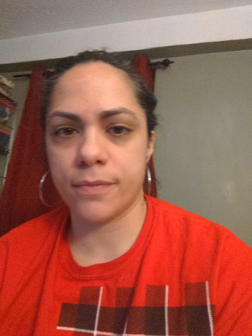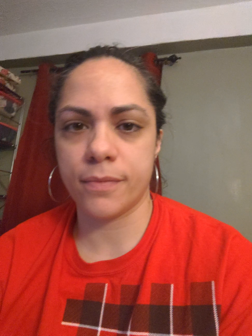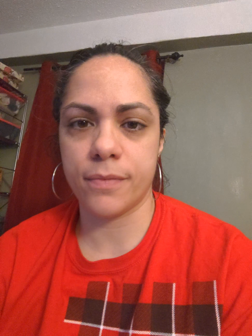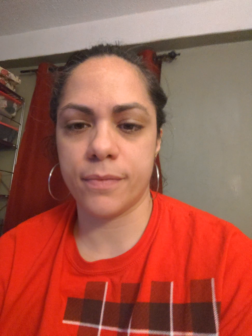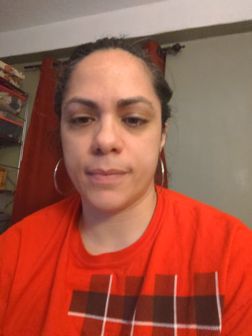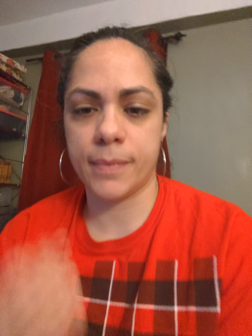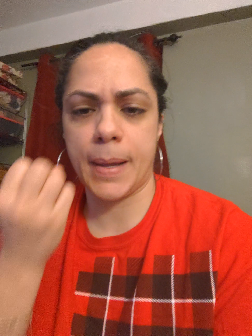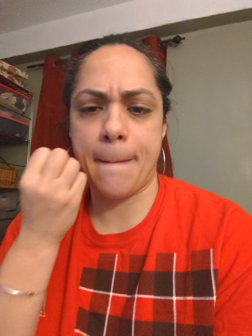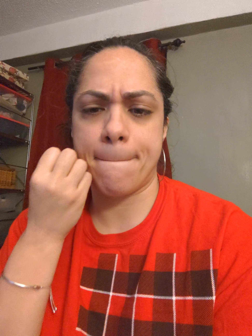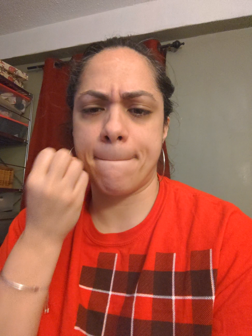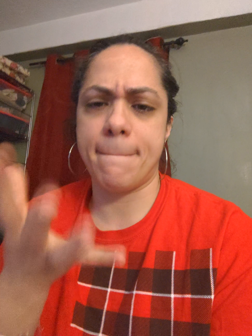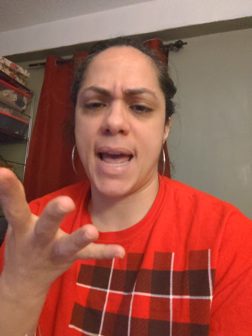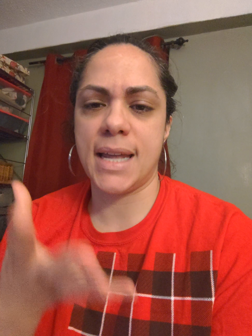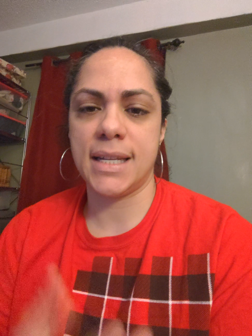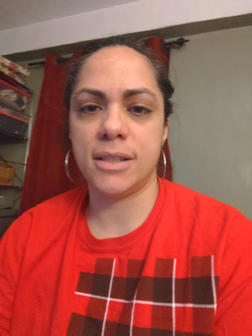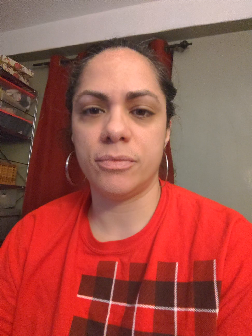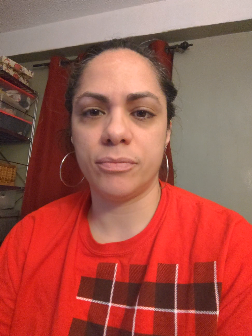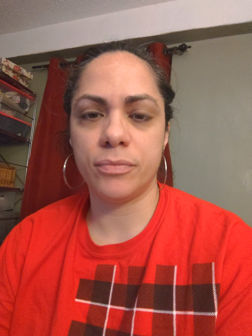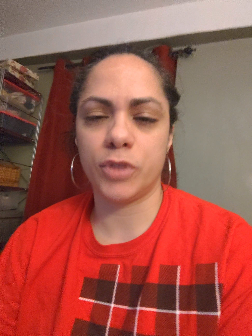many